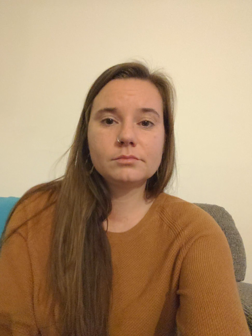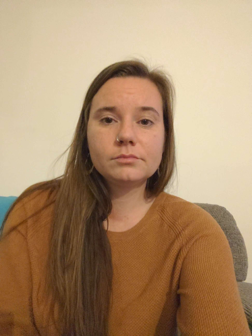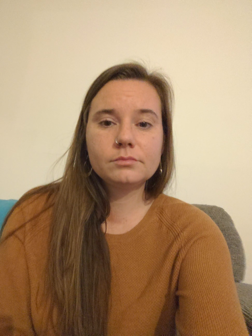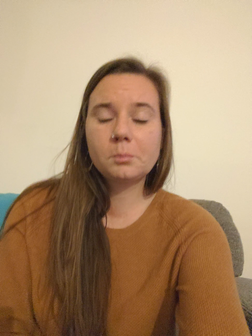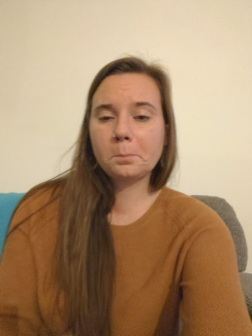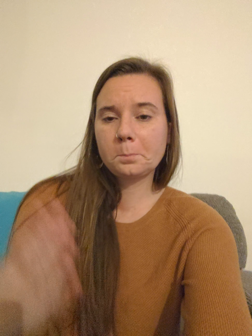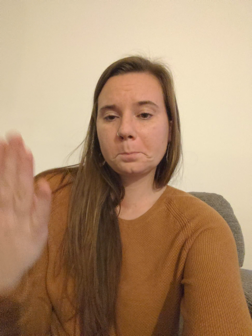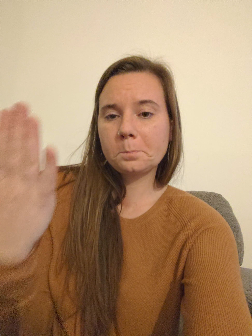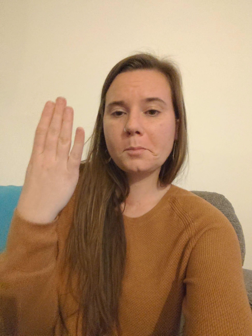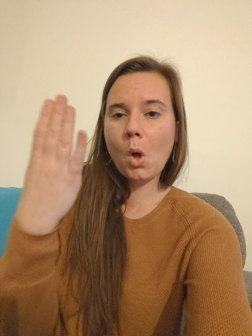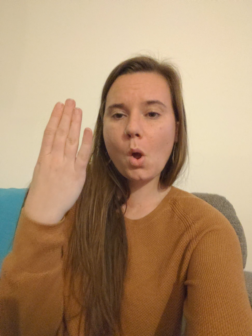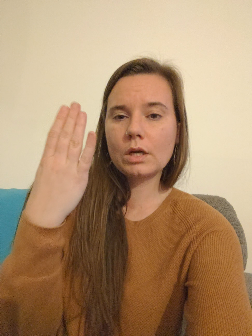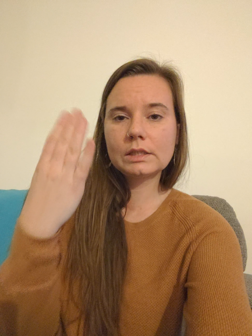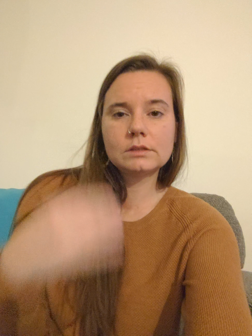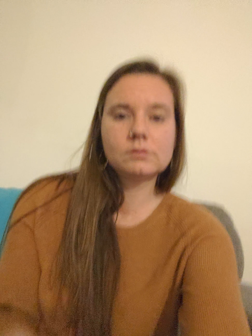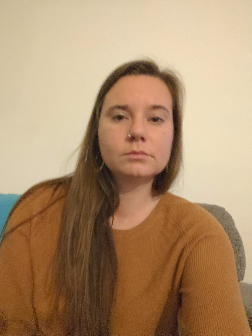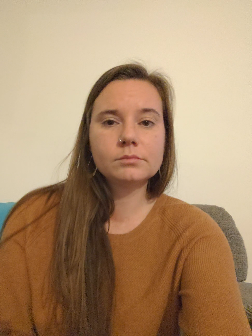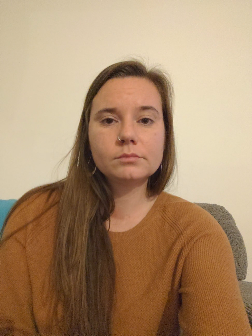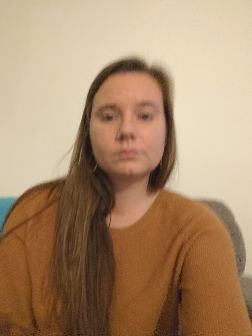morning